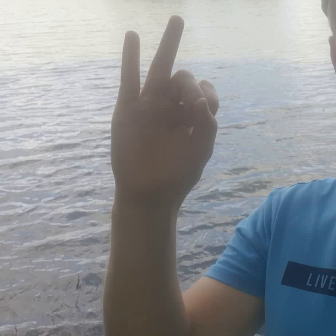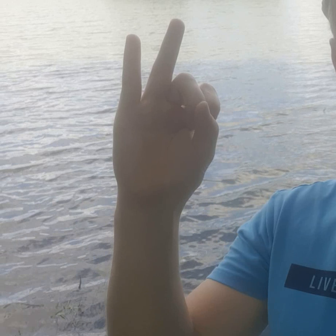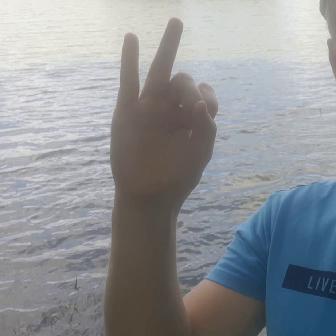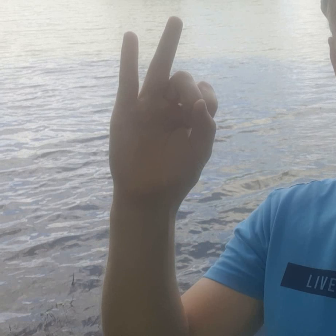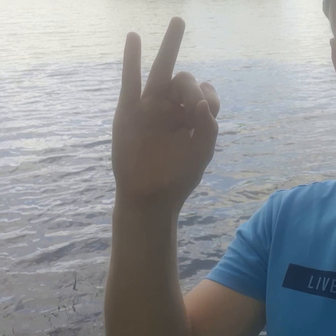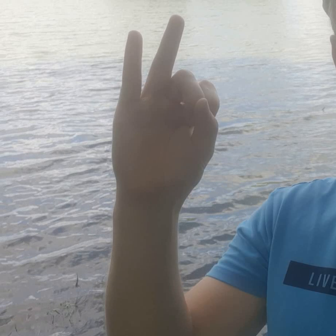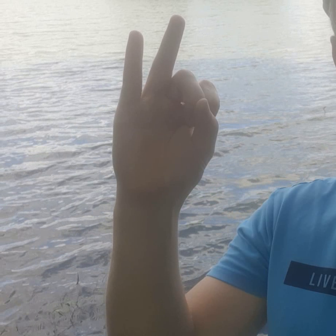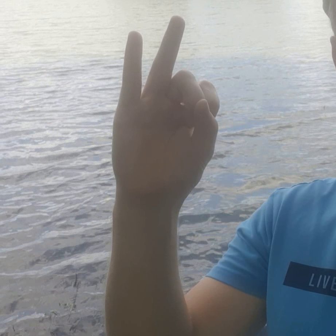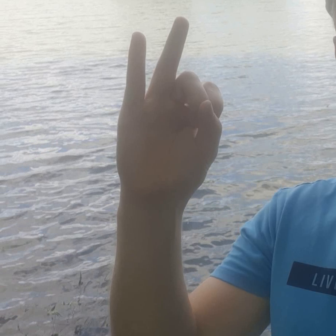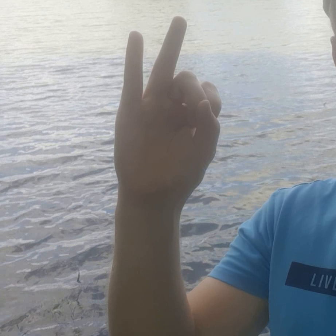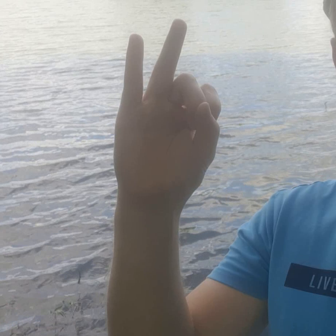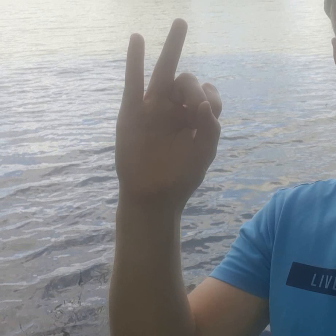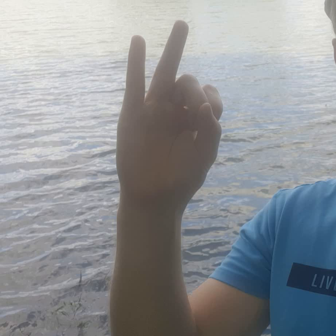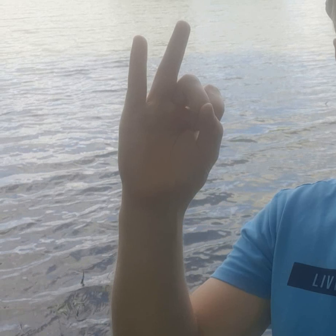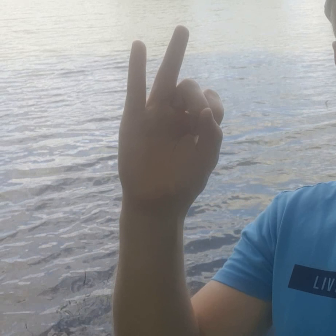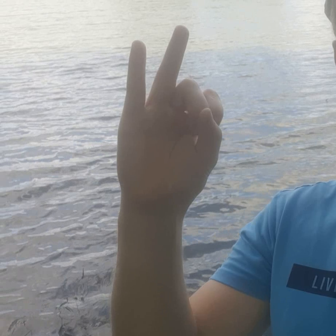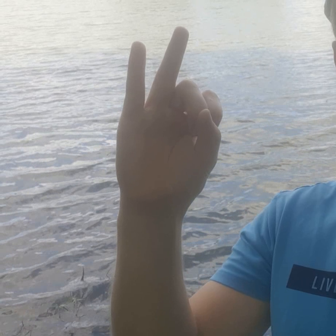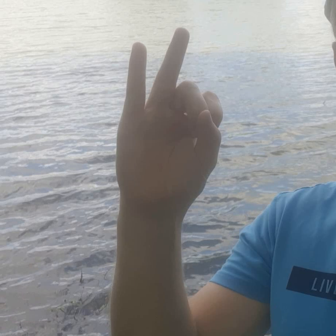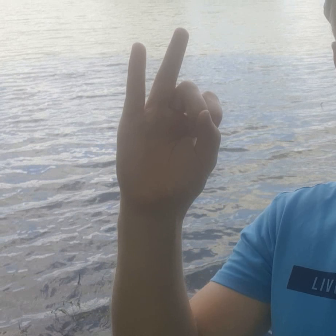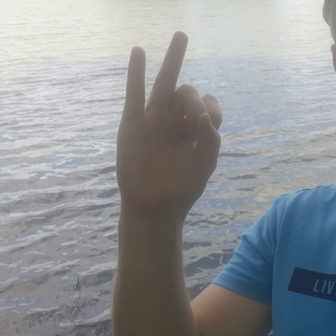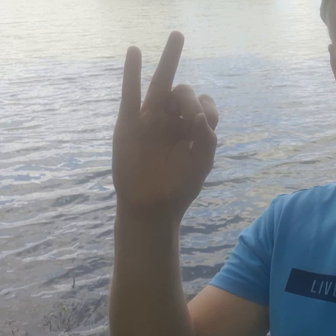И